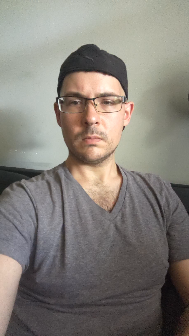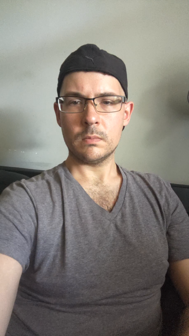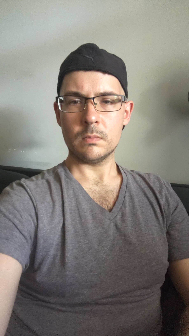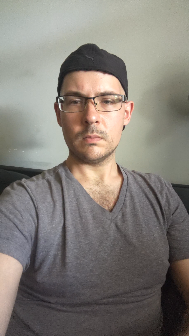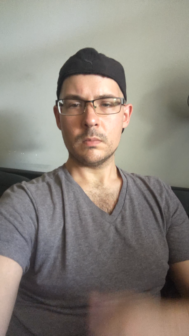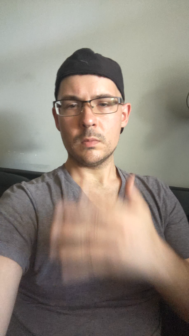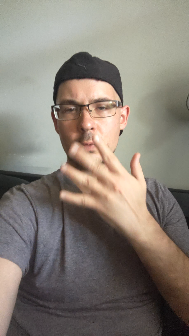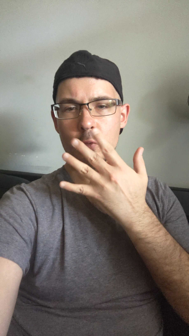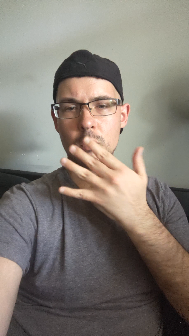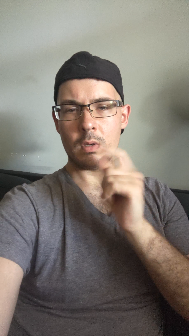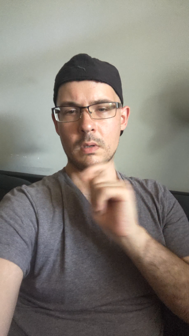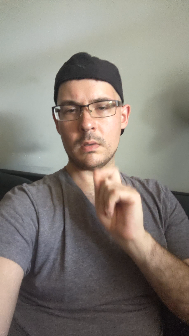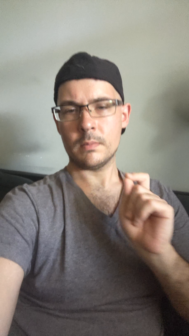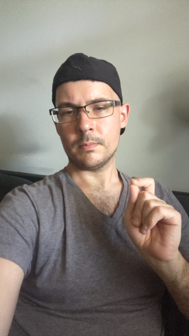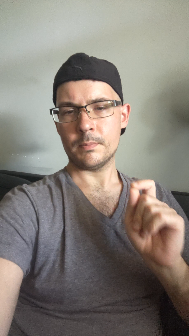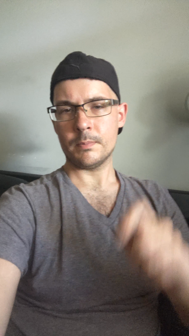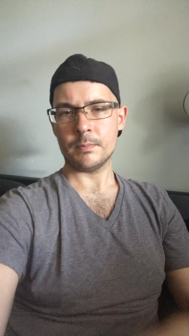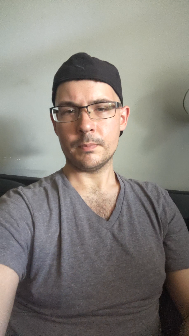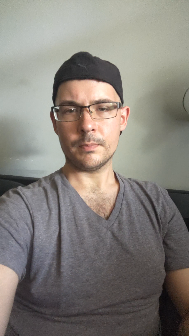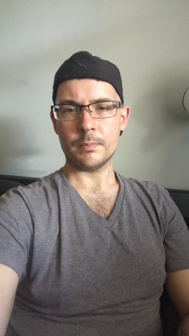crayon